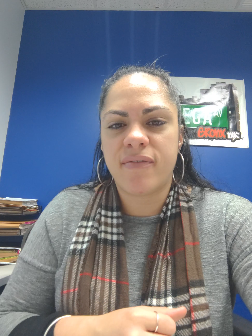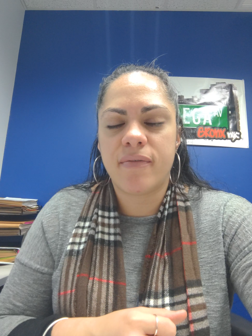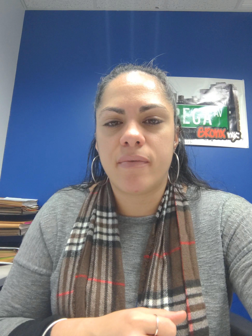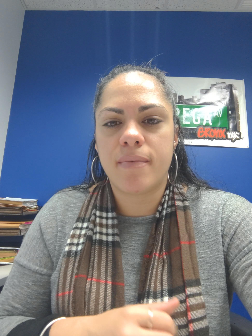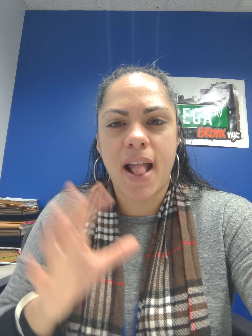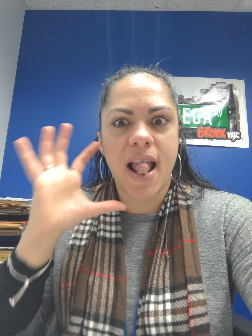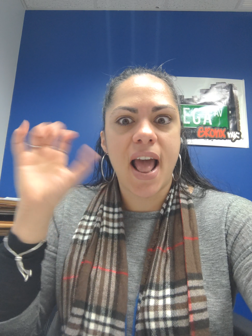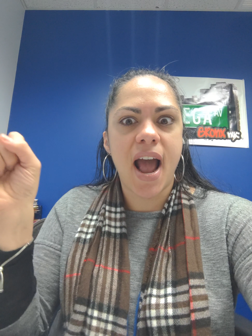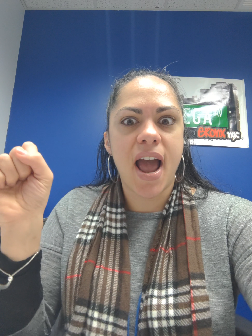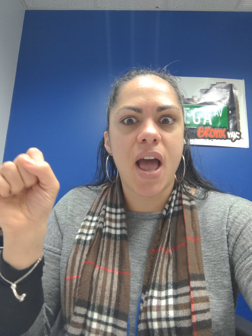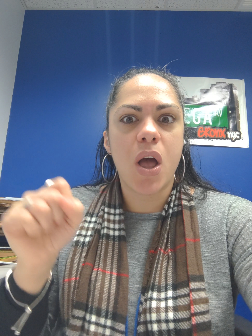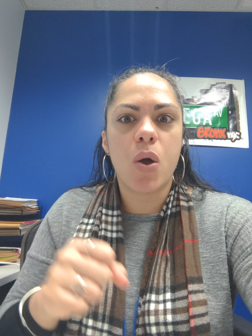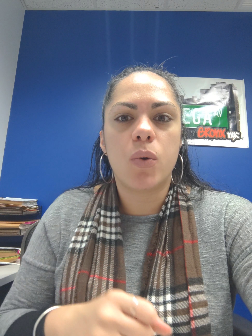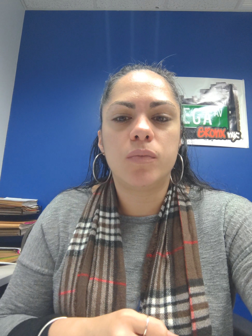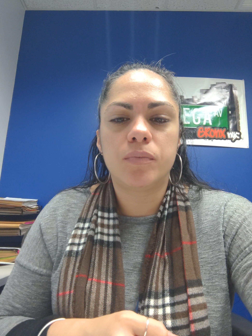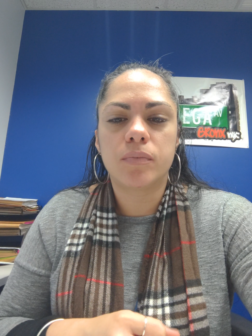loud